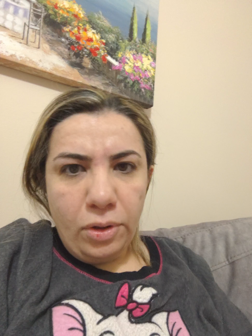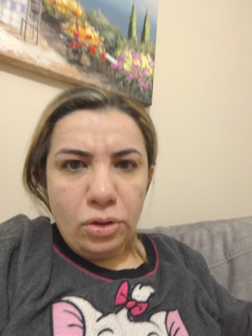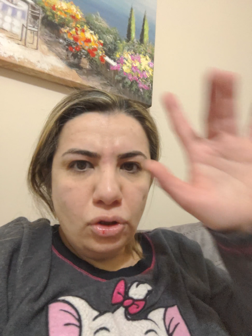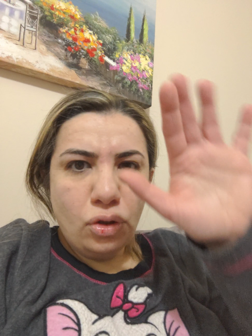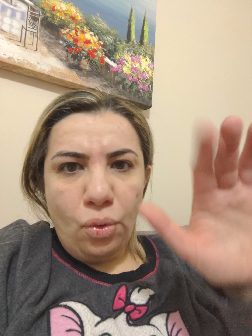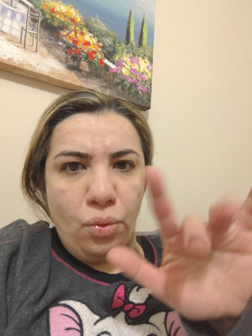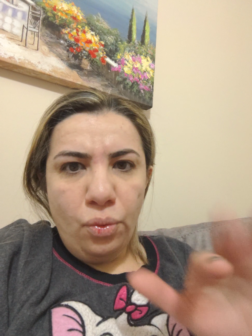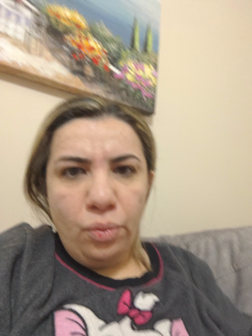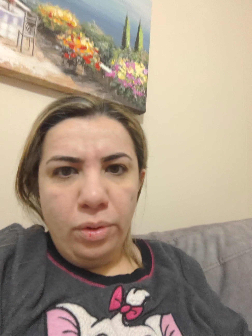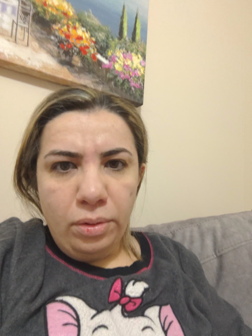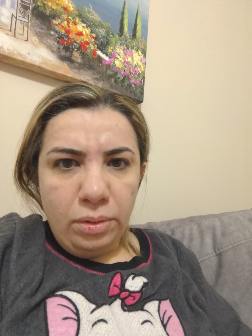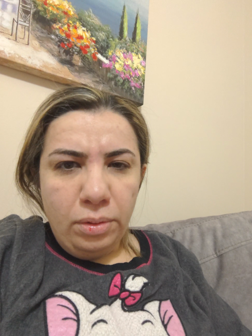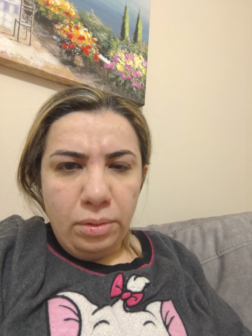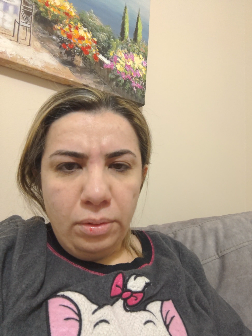snow